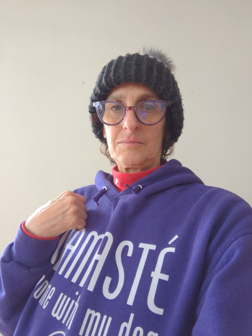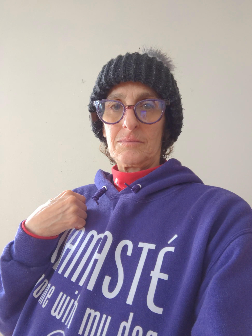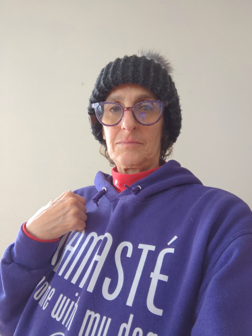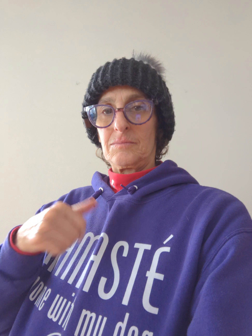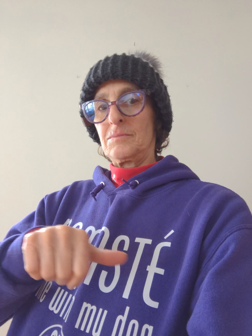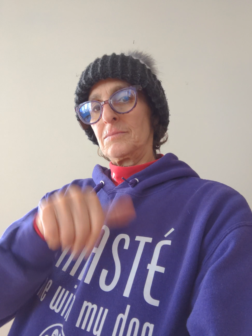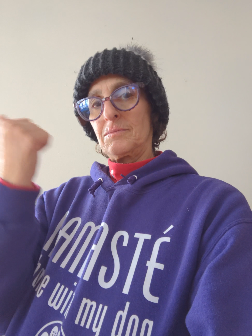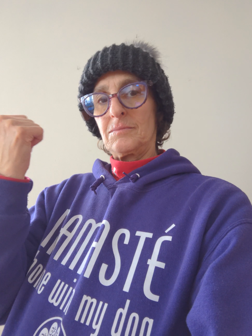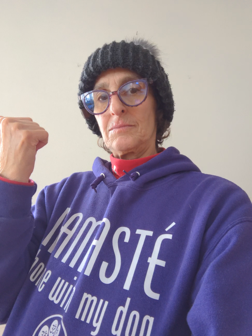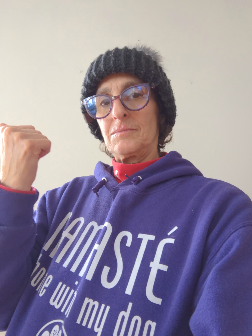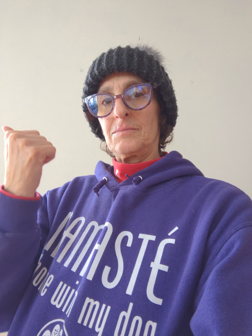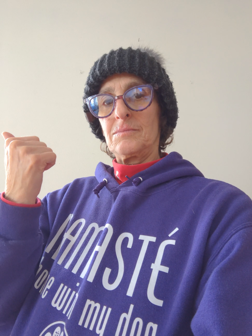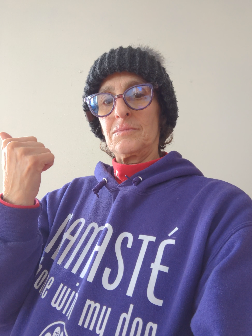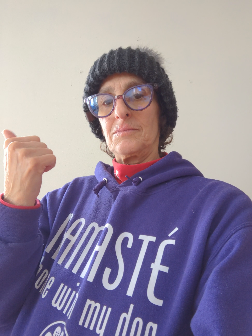another